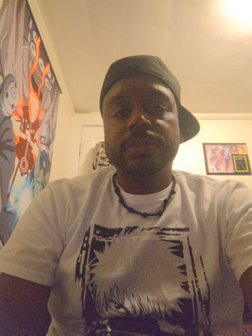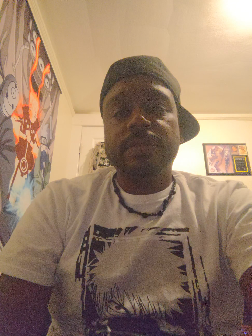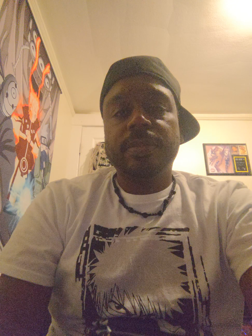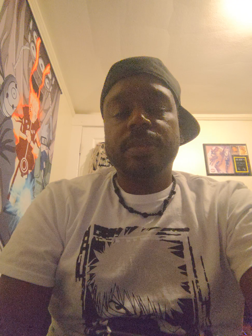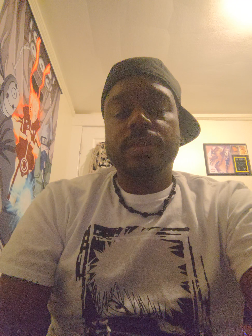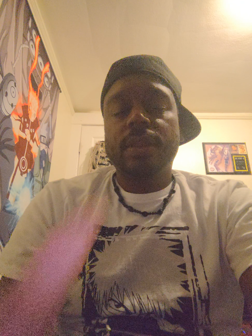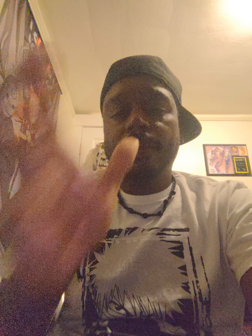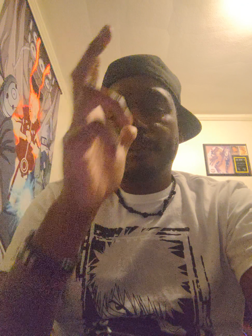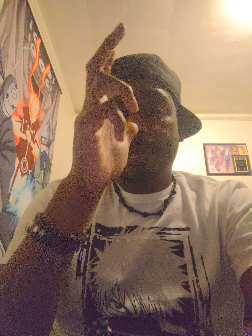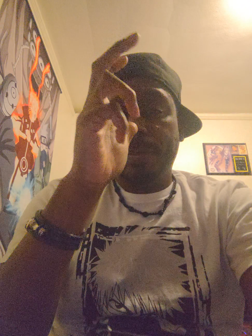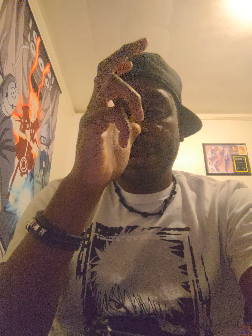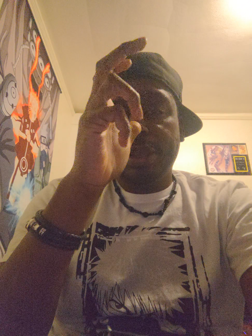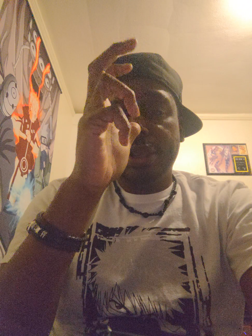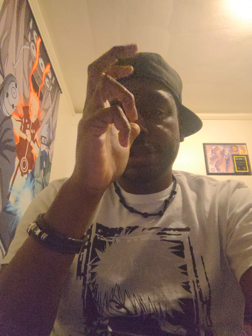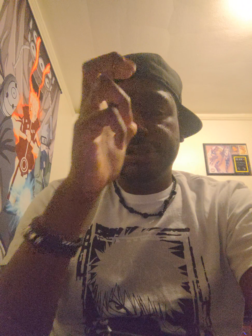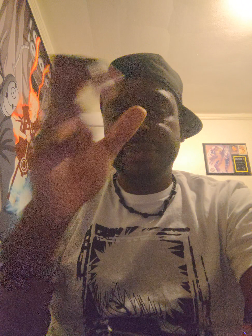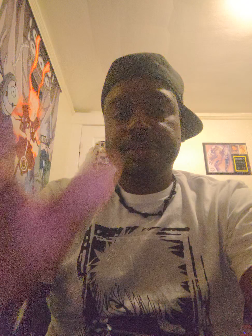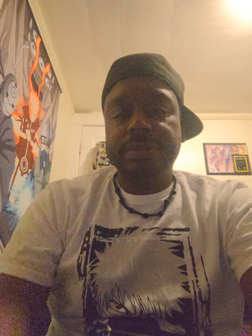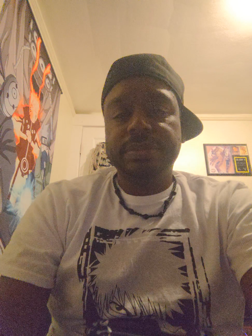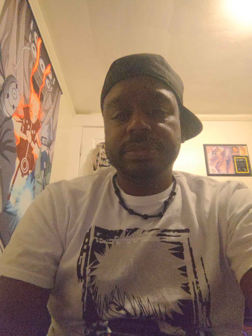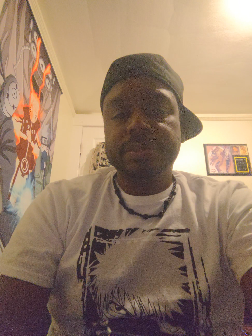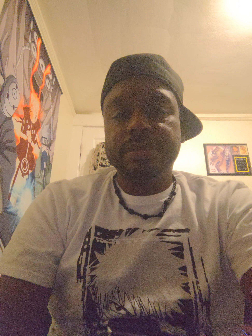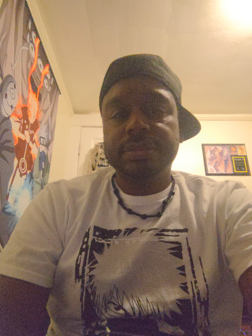bug